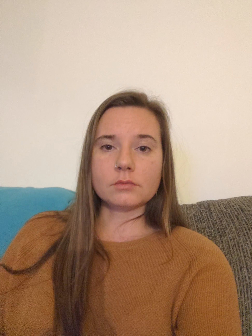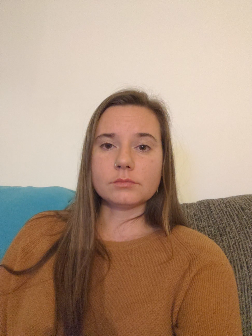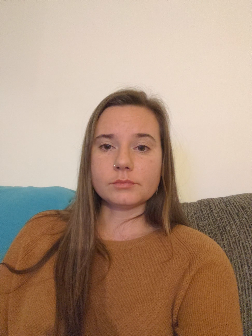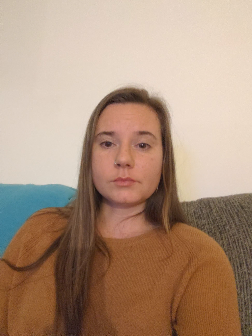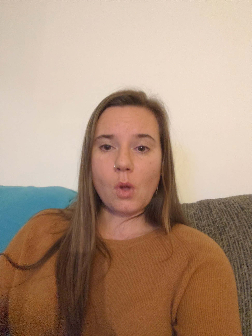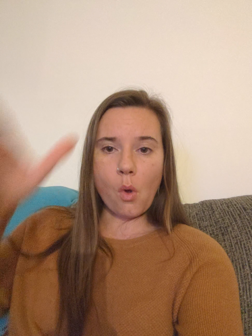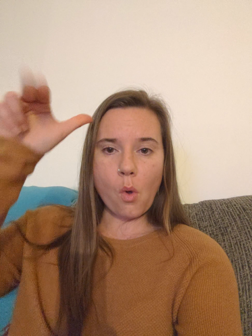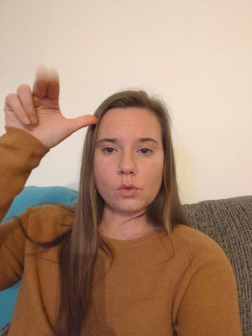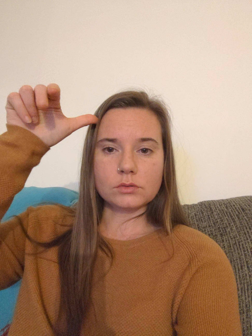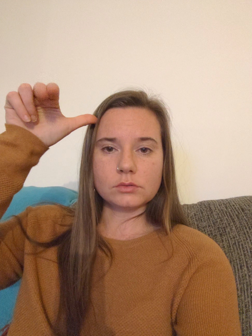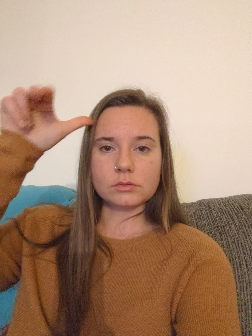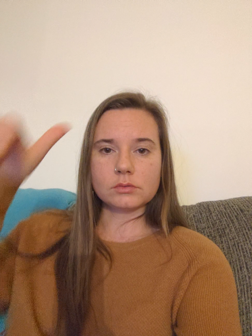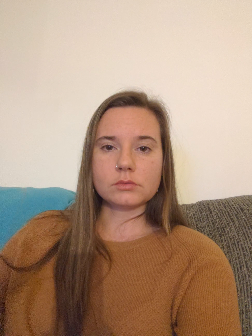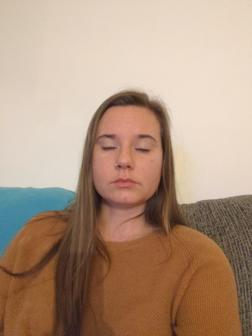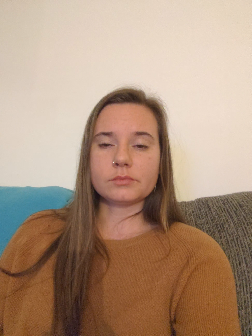horse